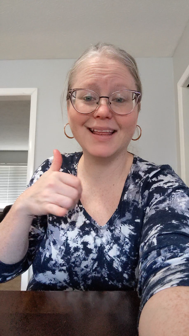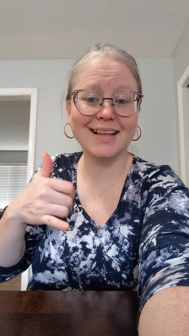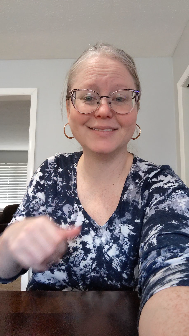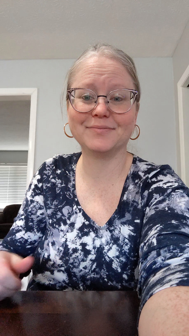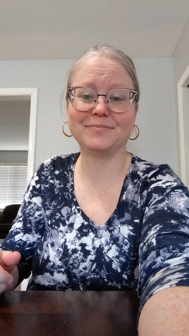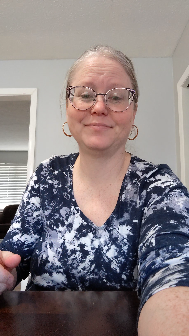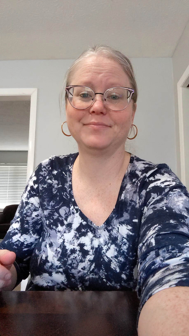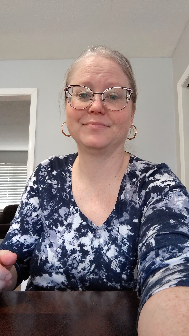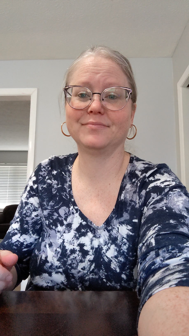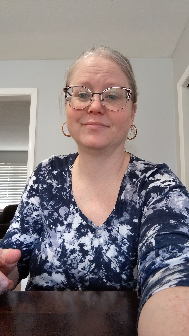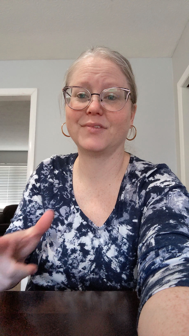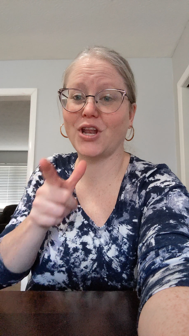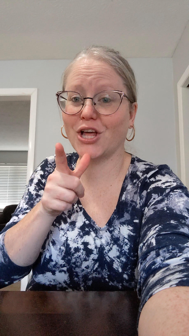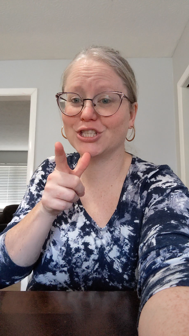lunch